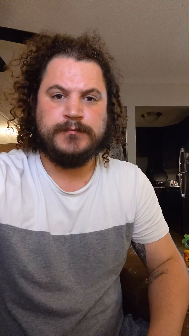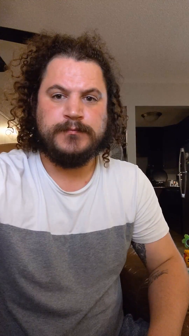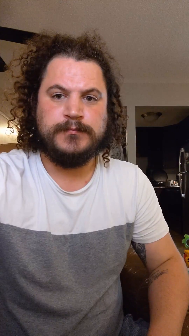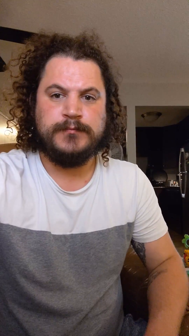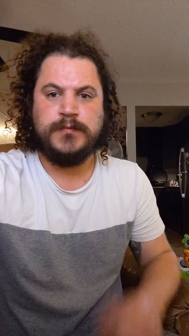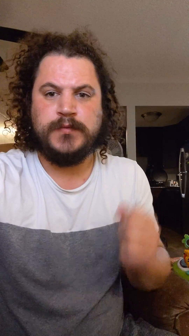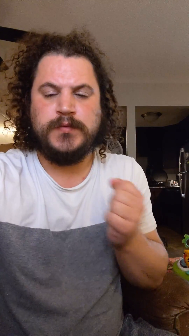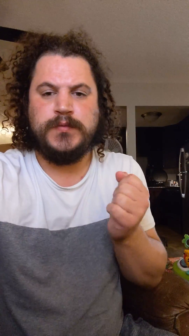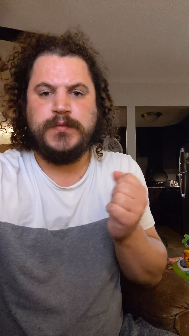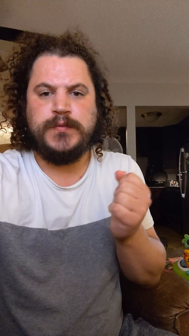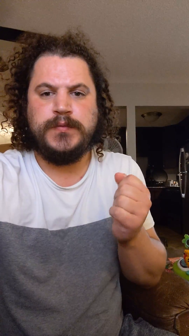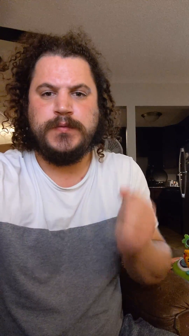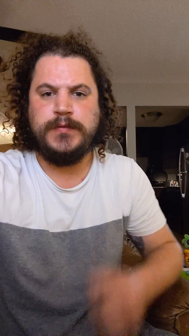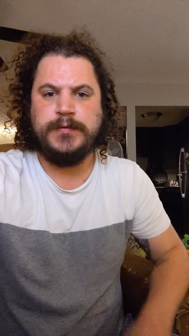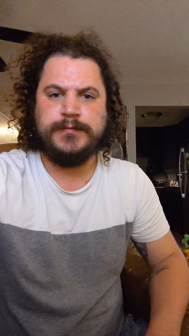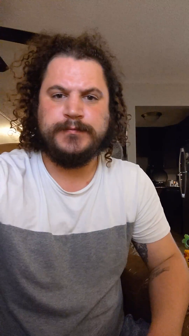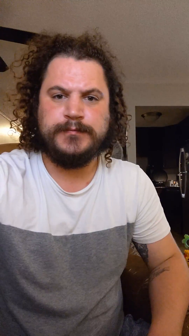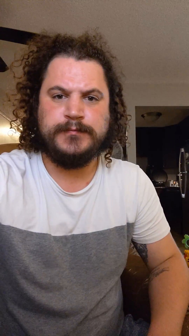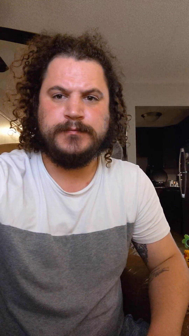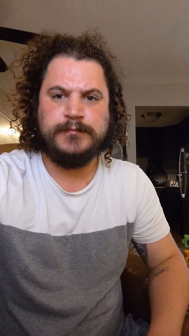cold